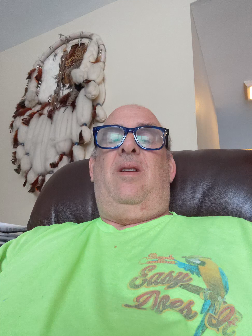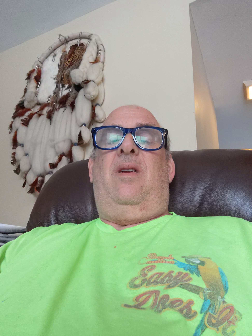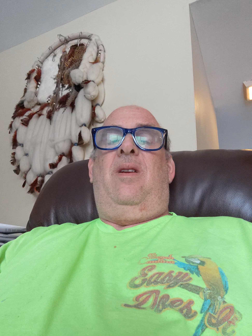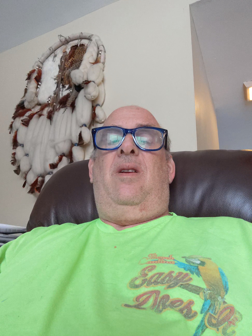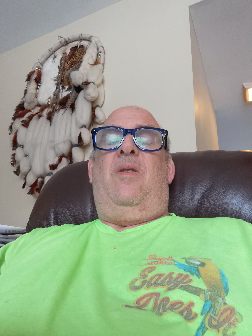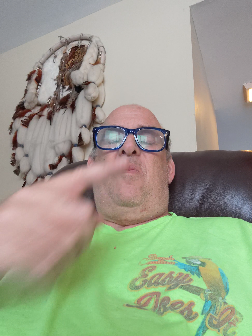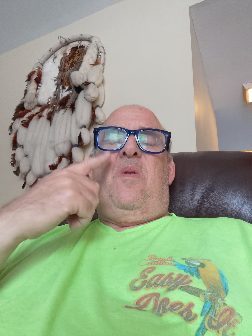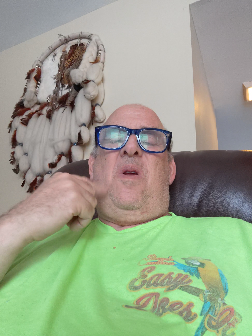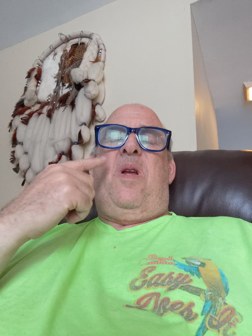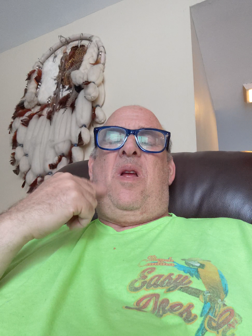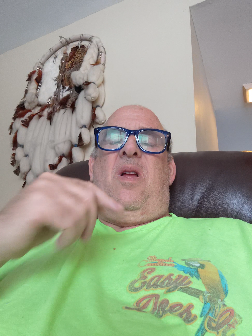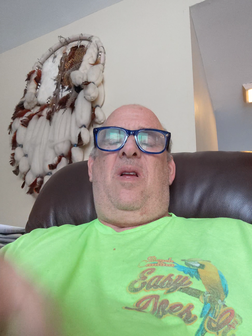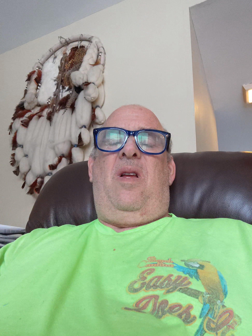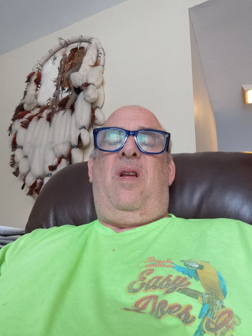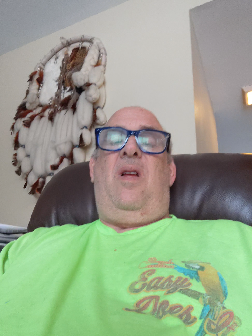cry